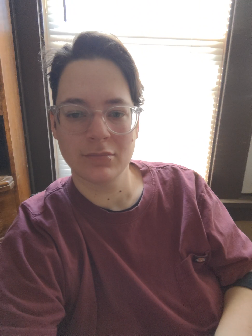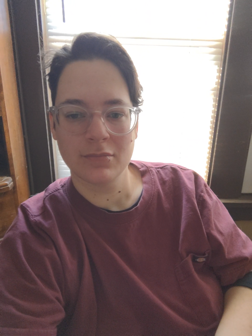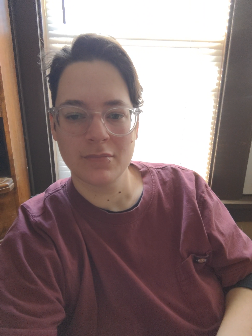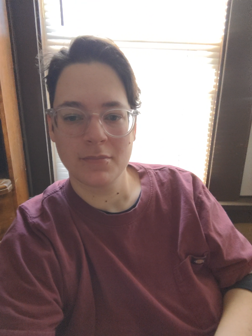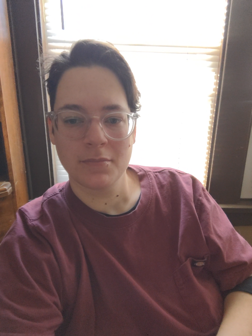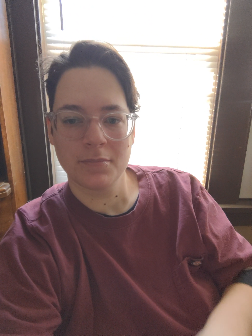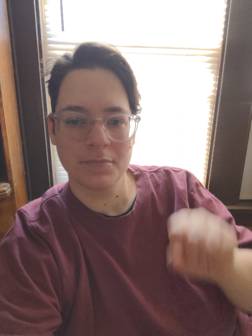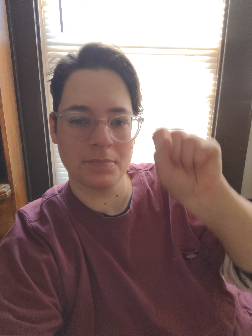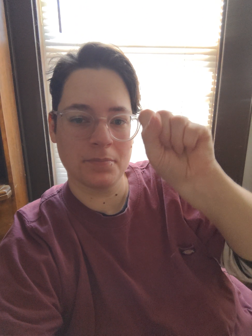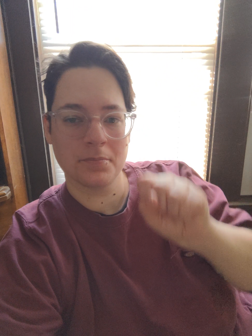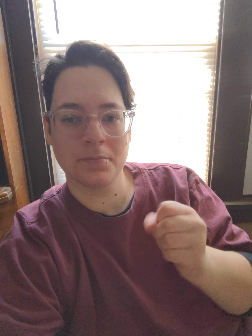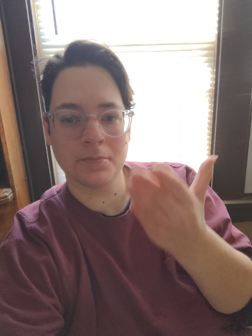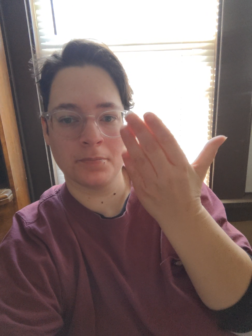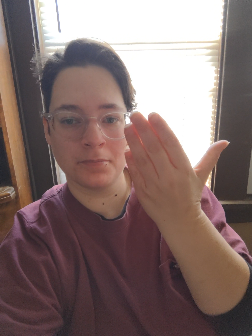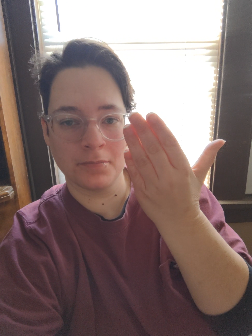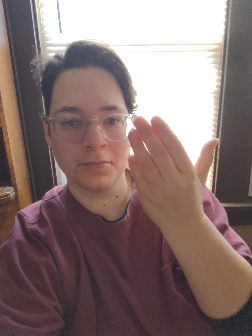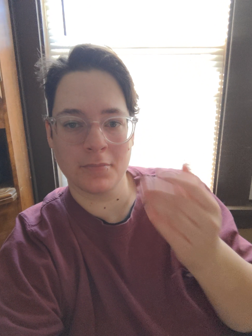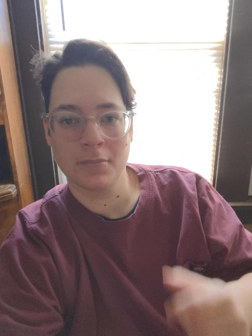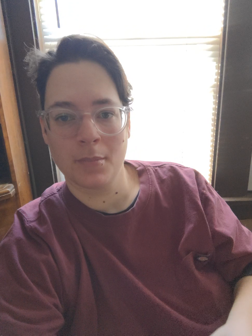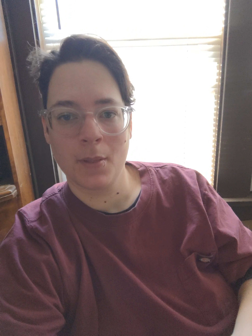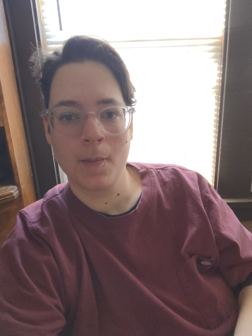mitten